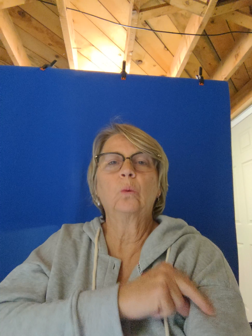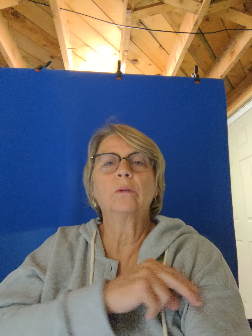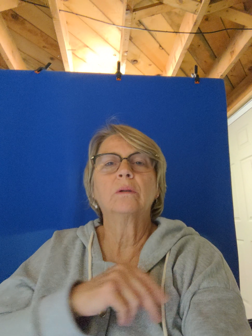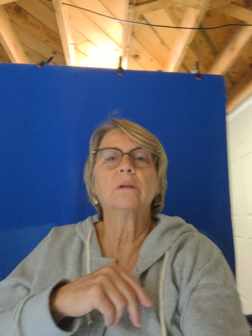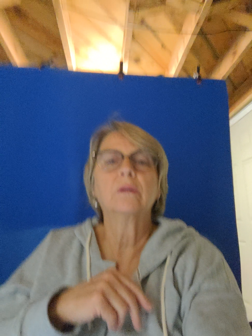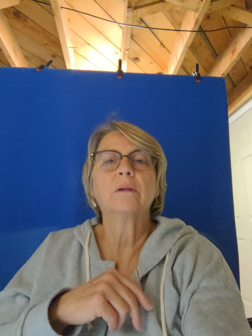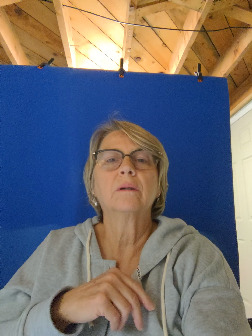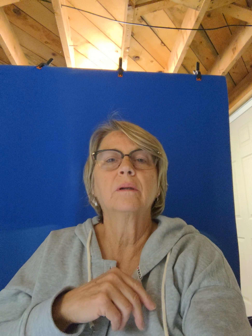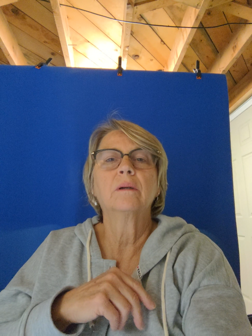goose